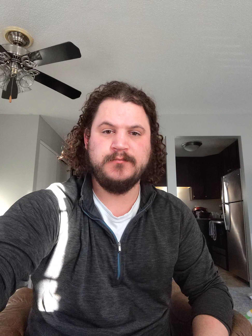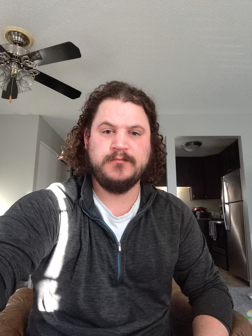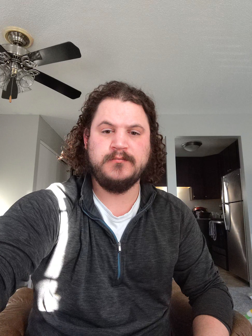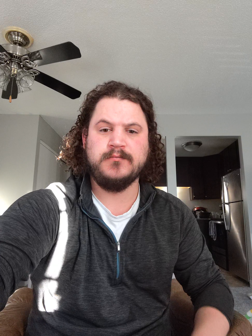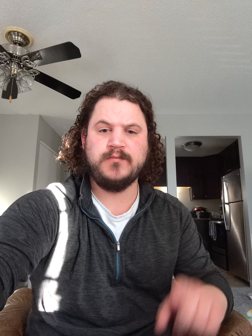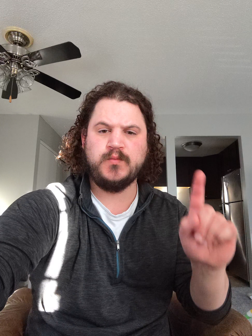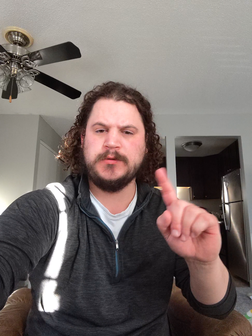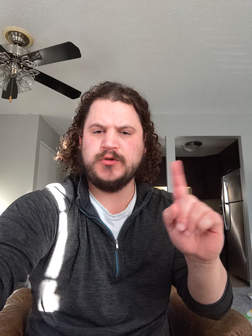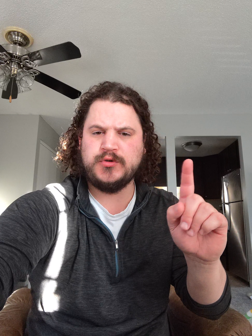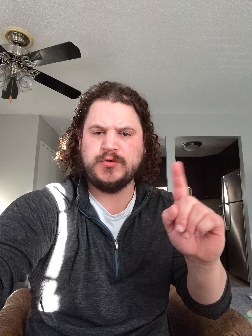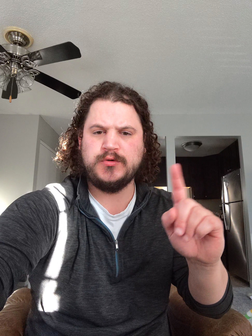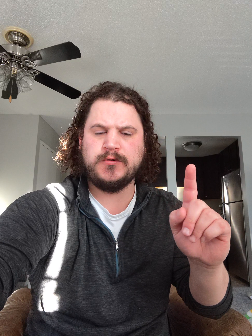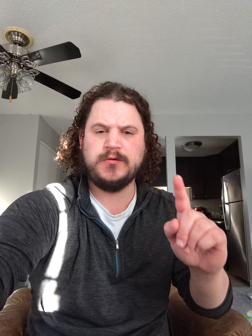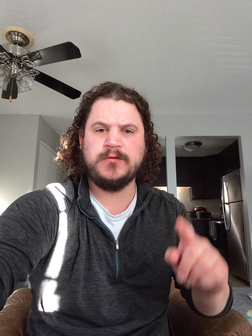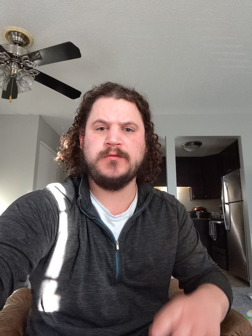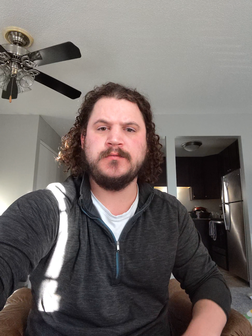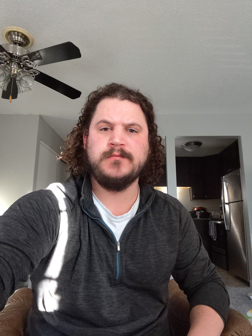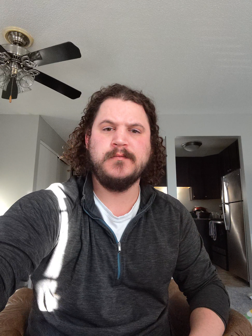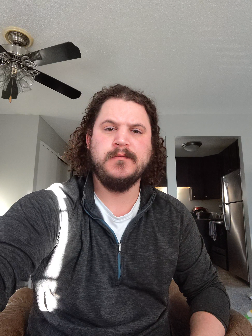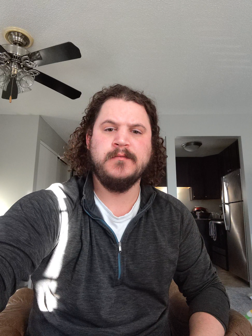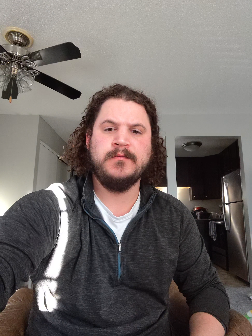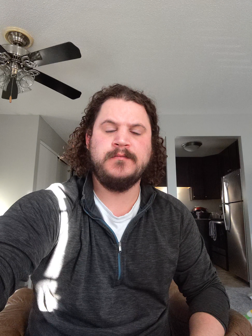where